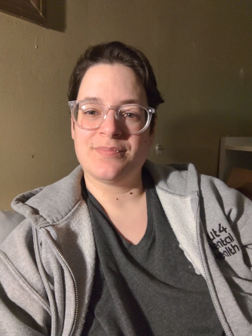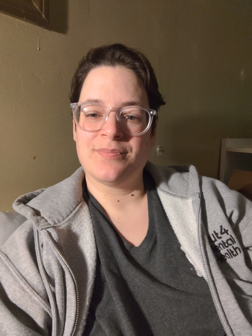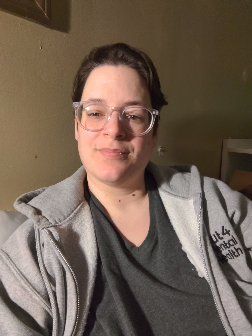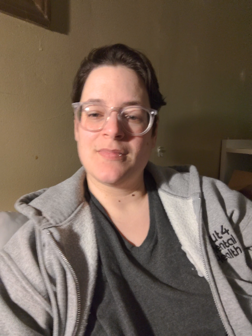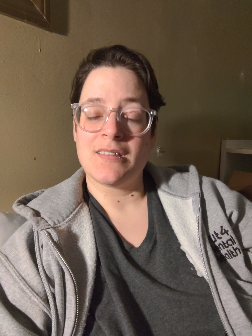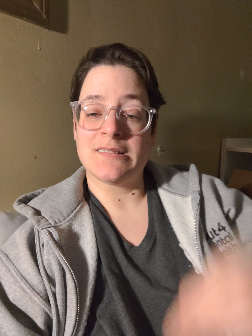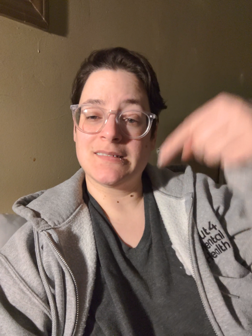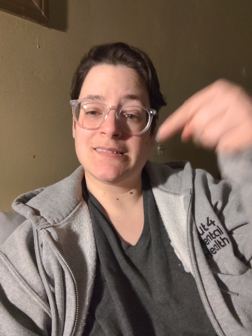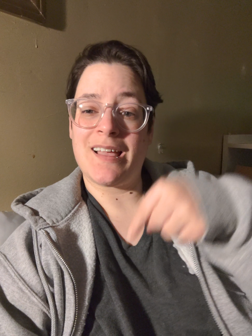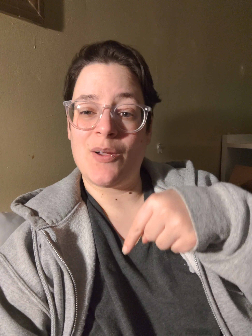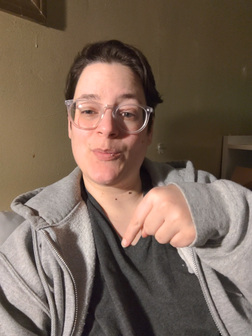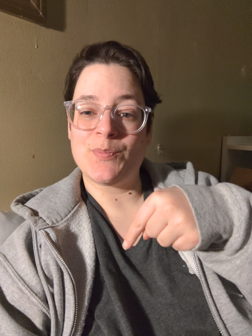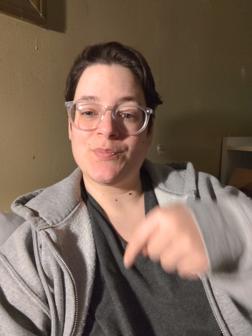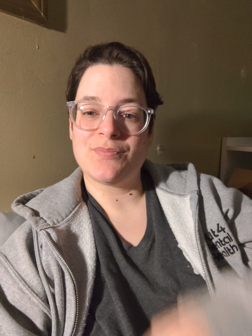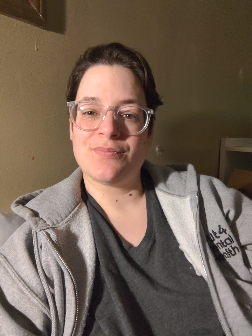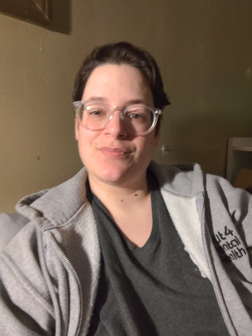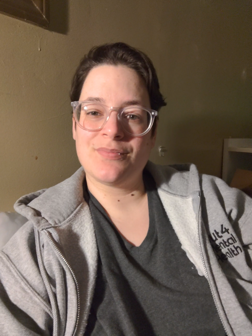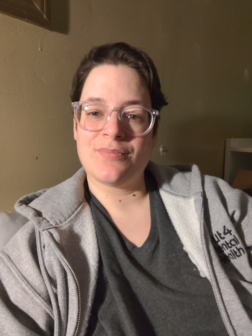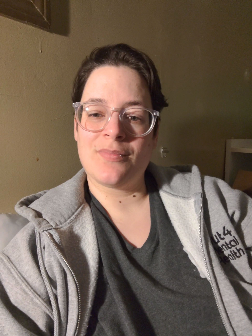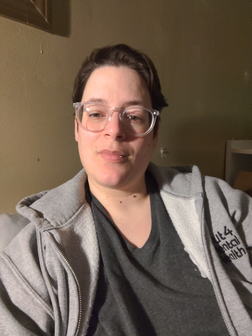down